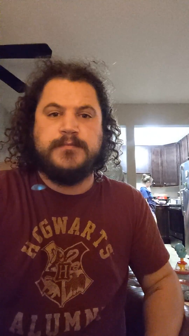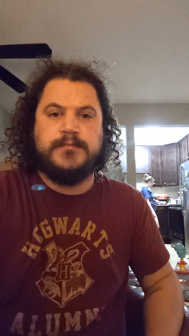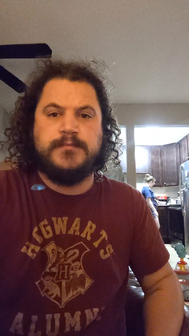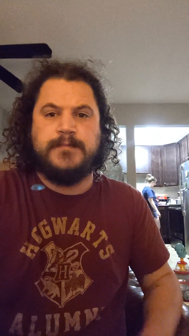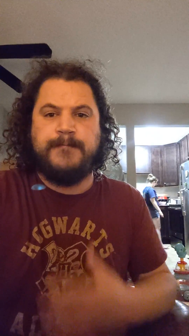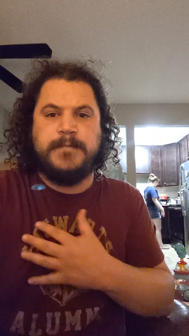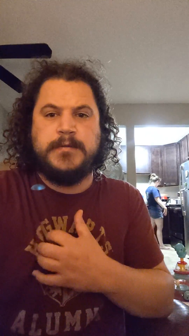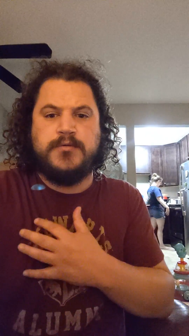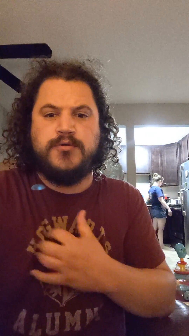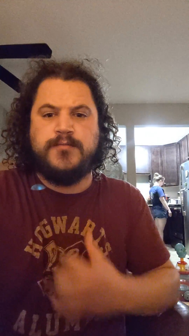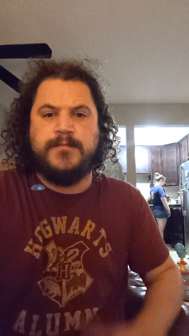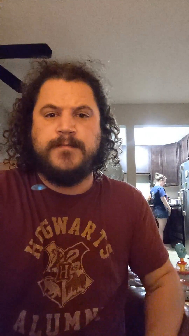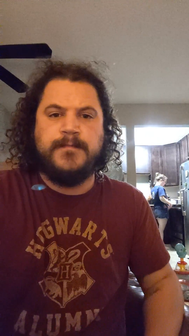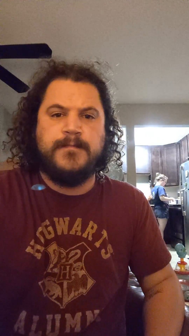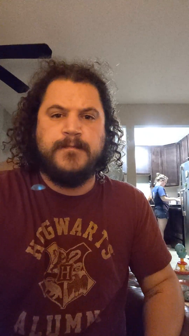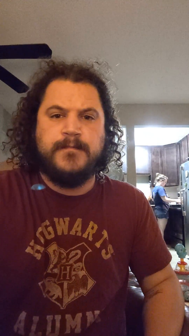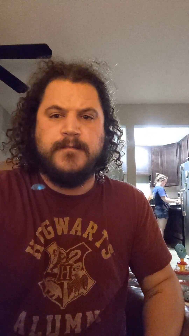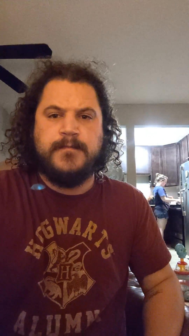bear